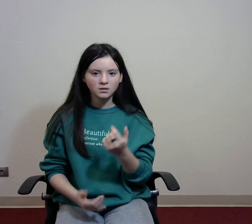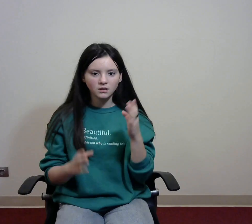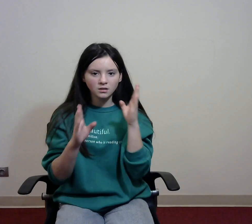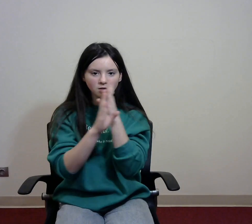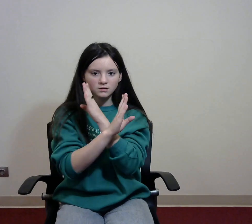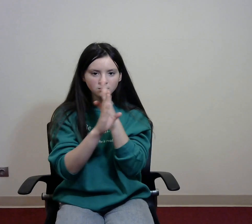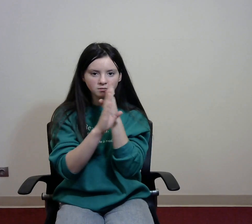hava